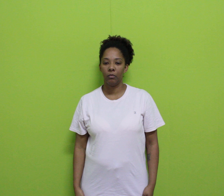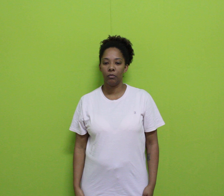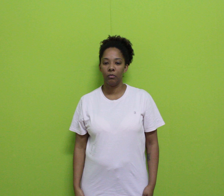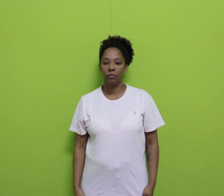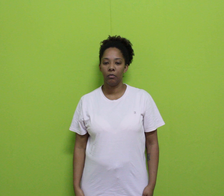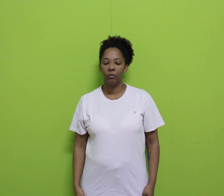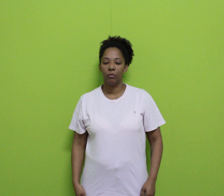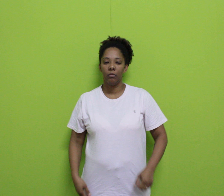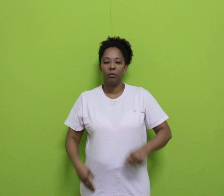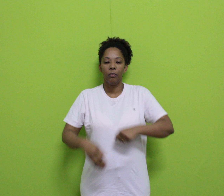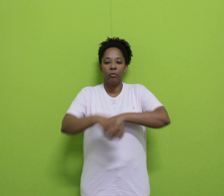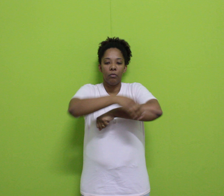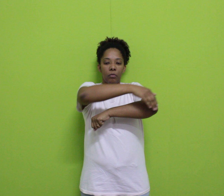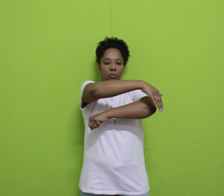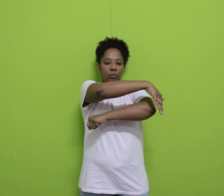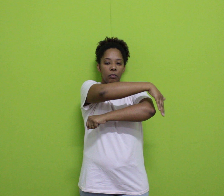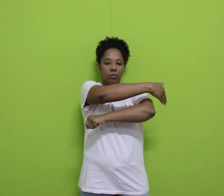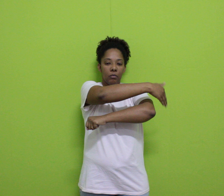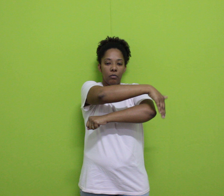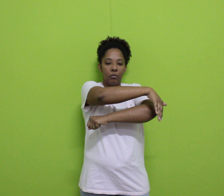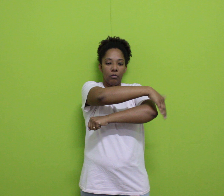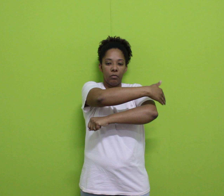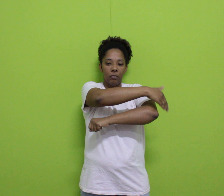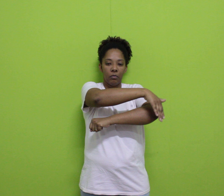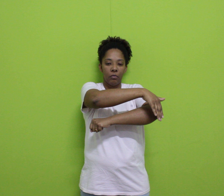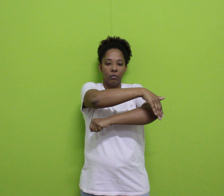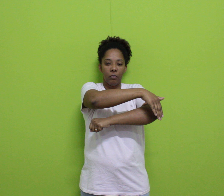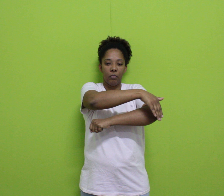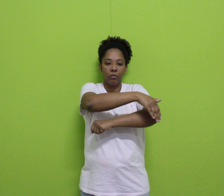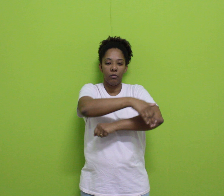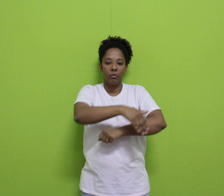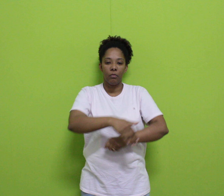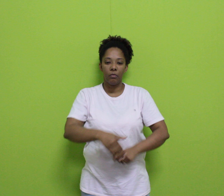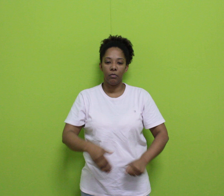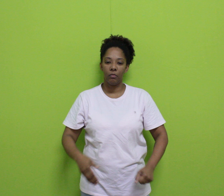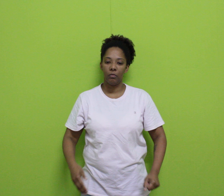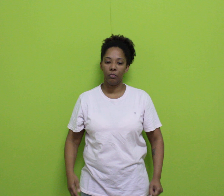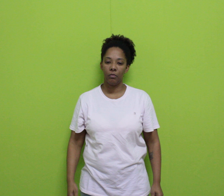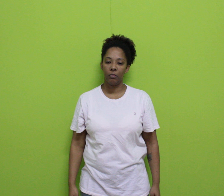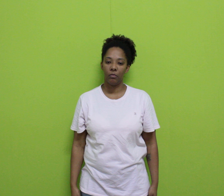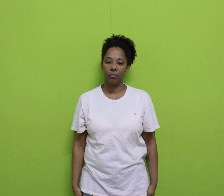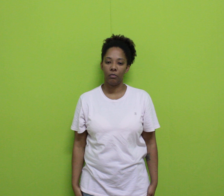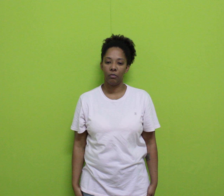esquina